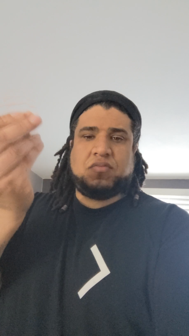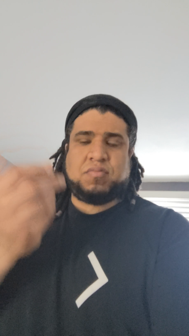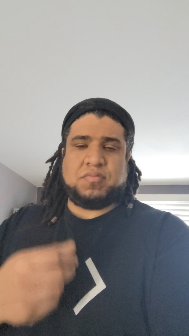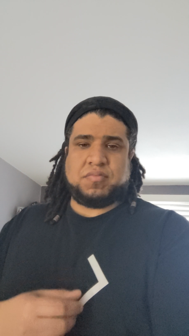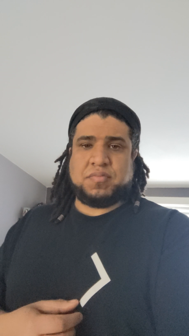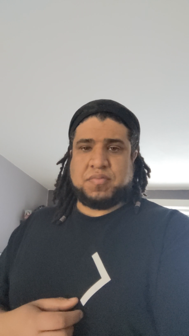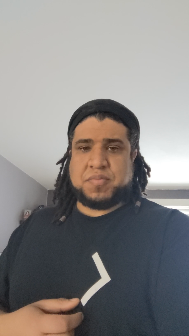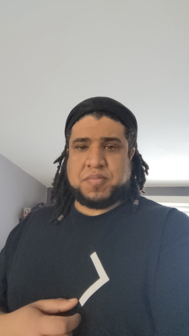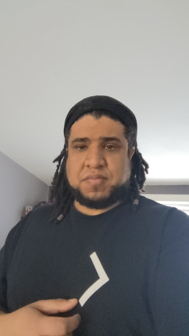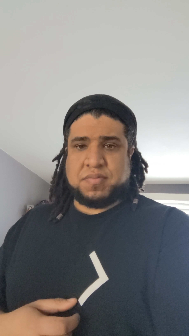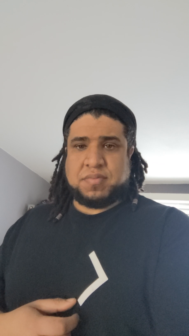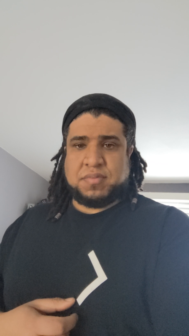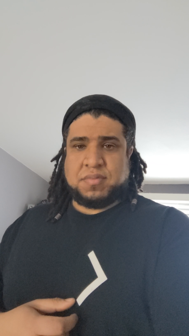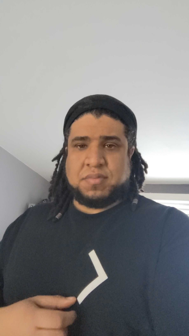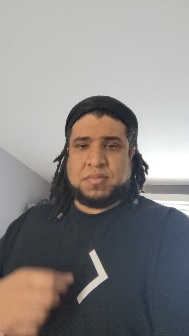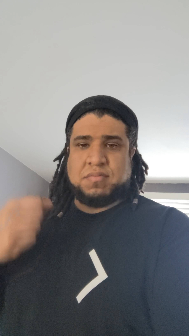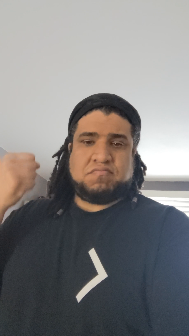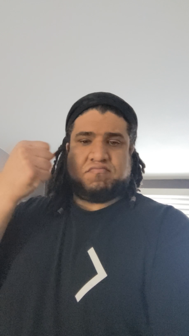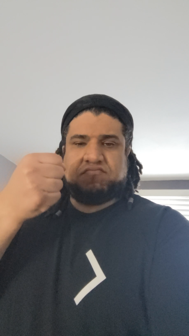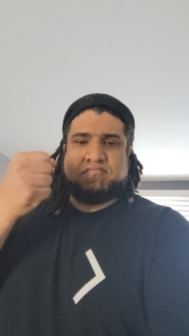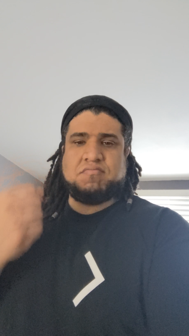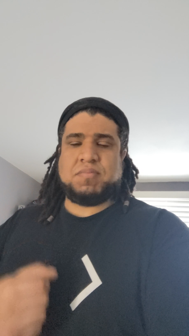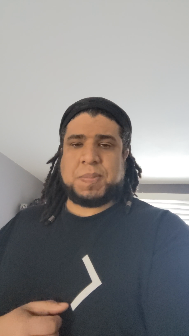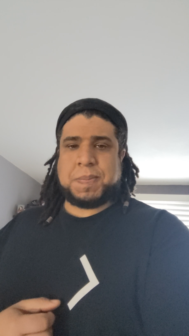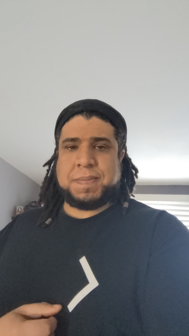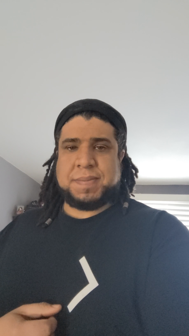hit